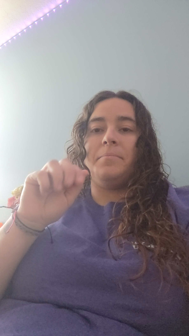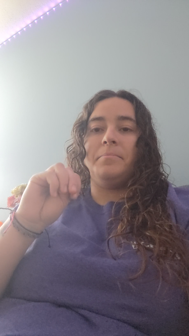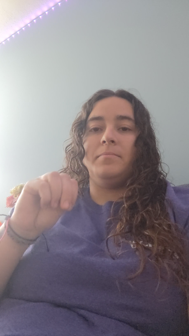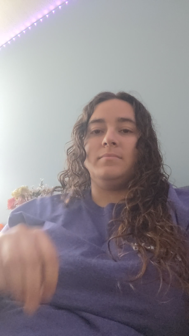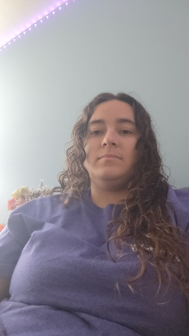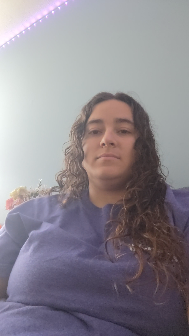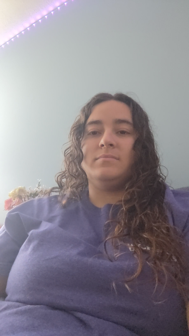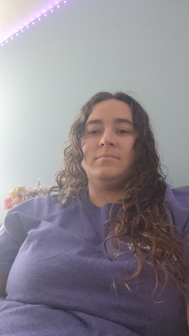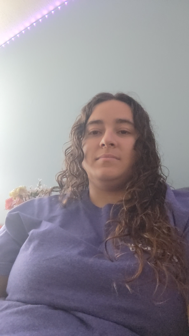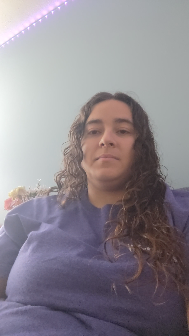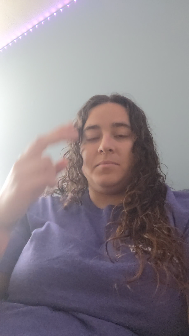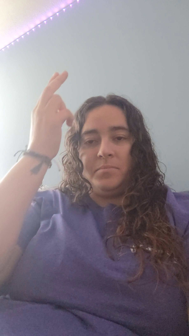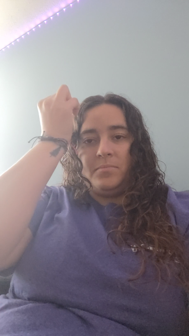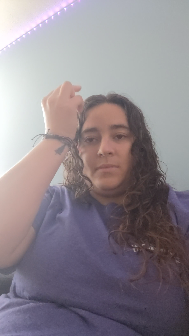bunny